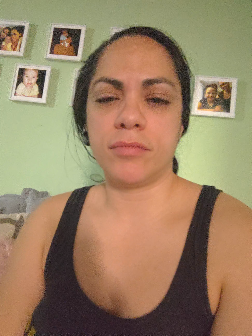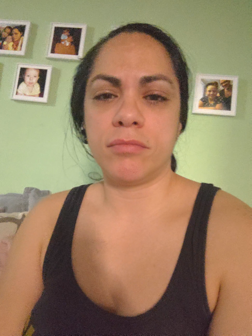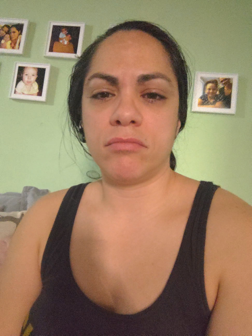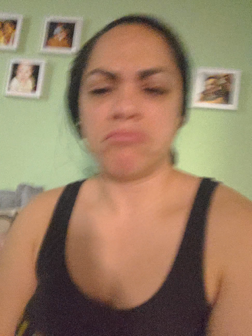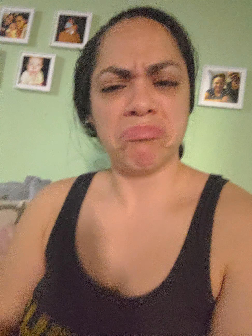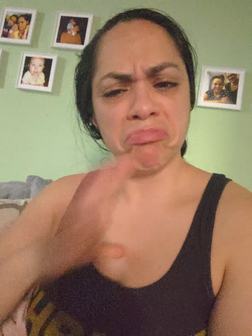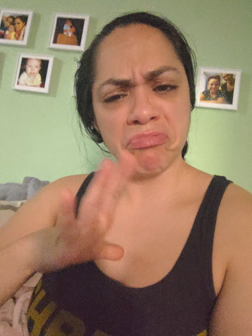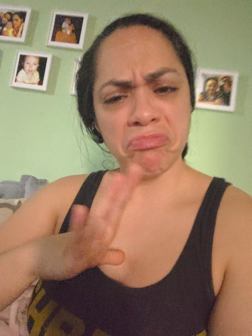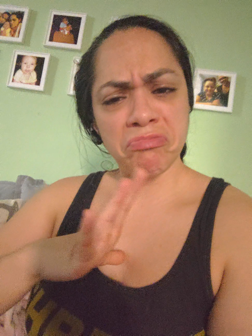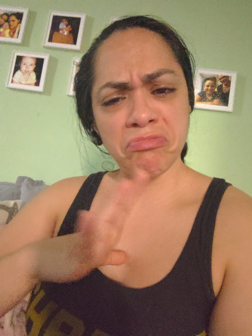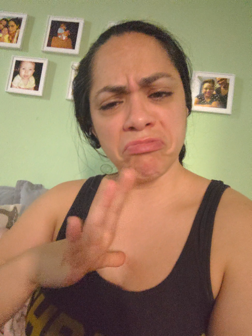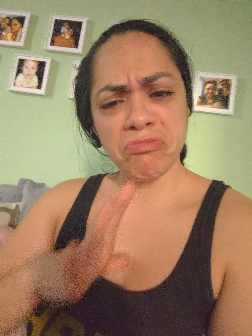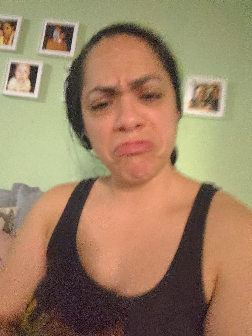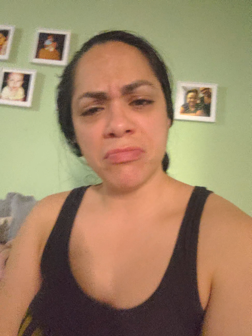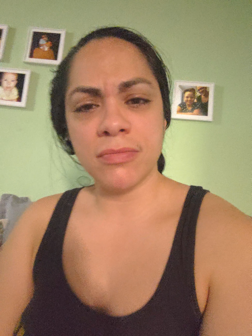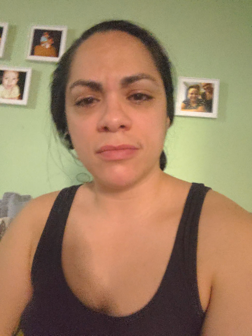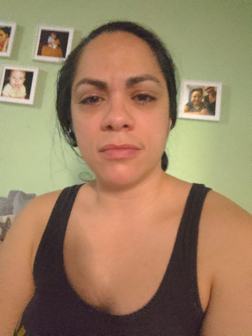fine